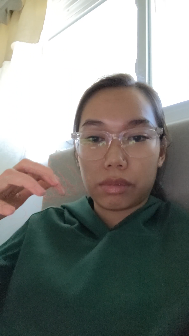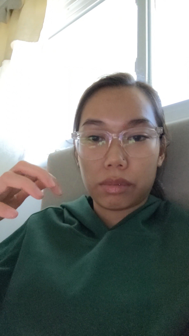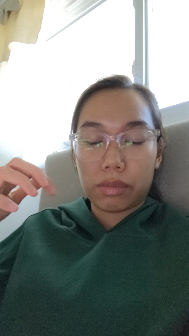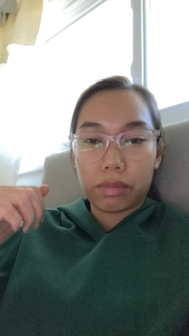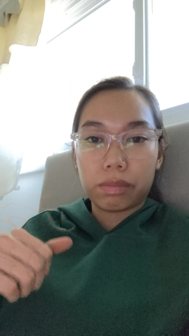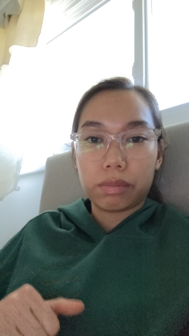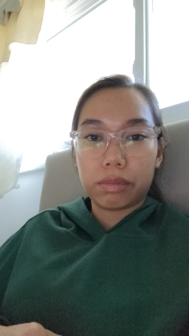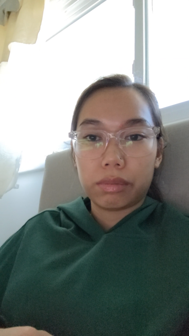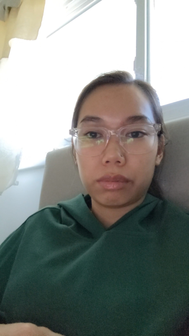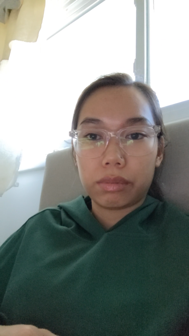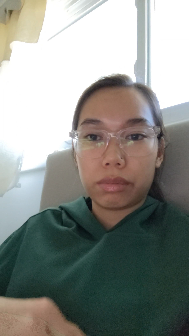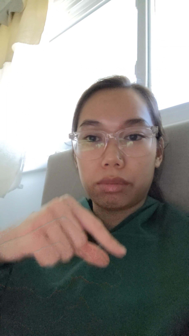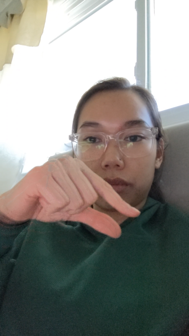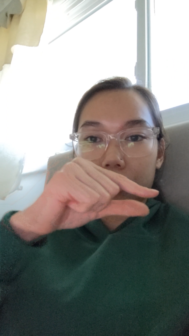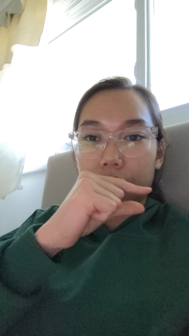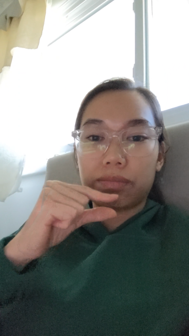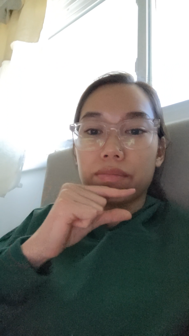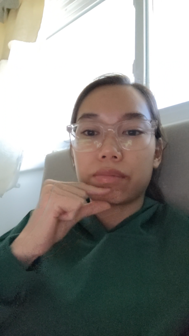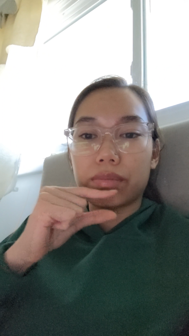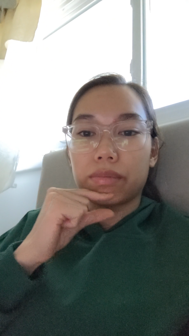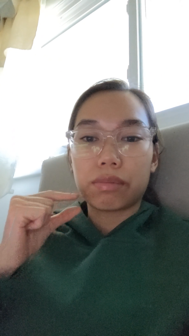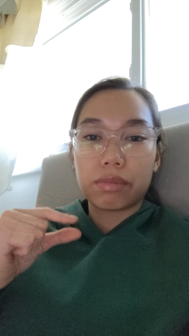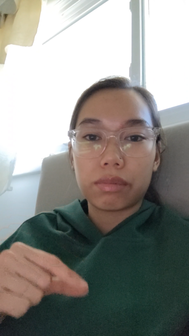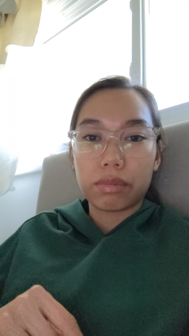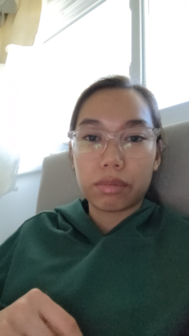glue